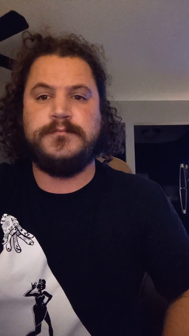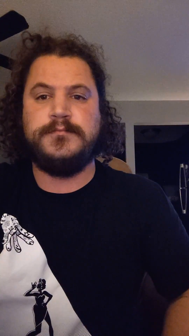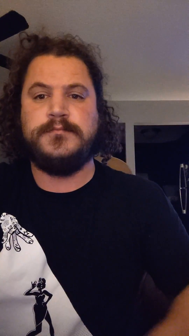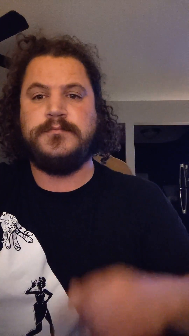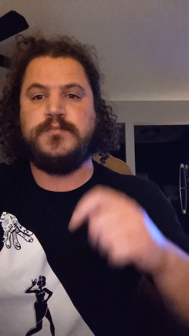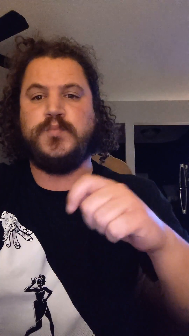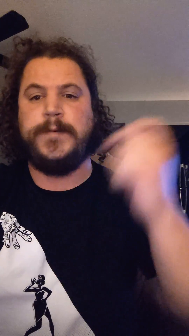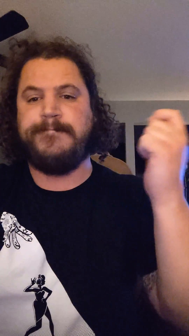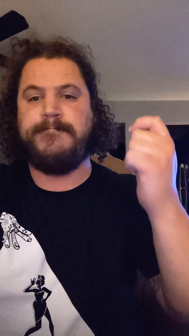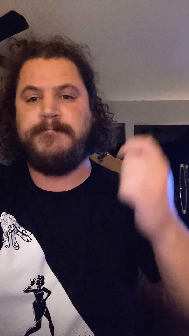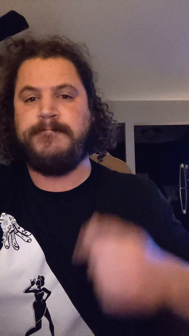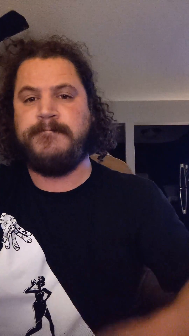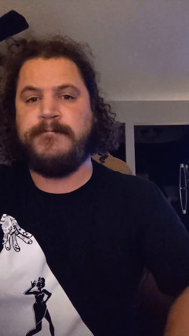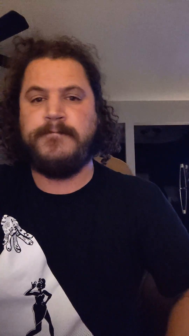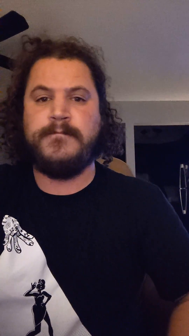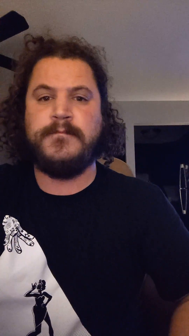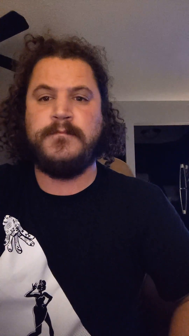rip